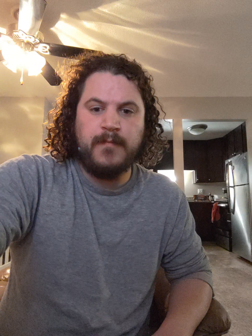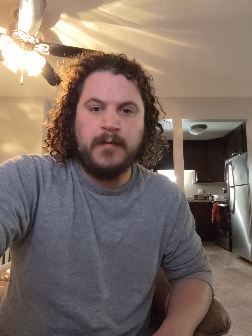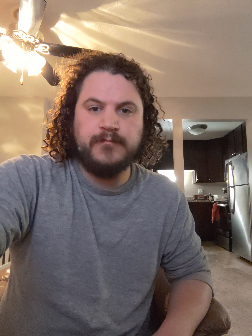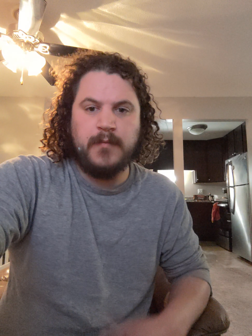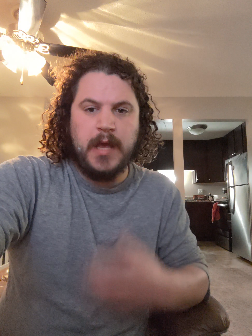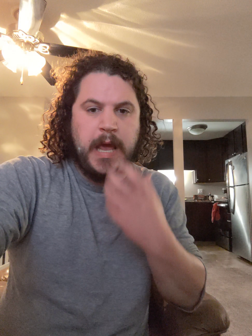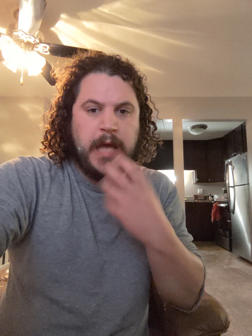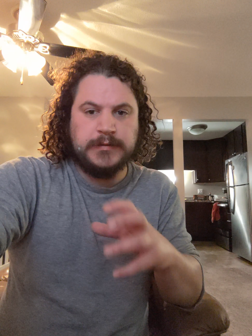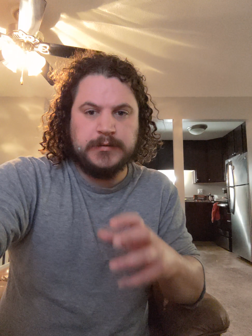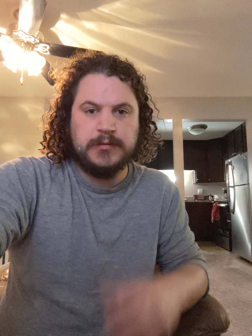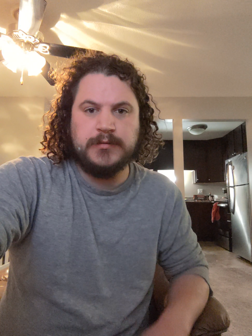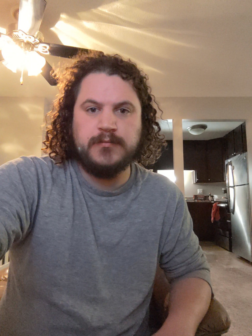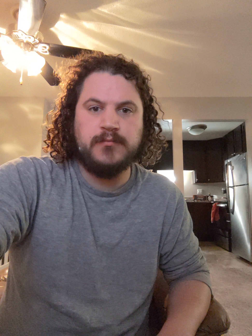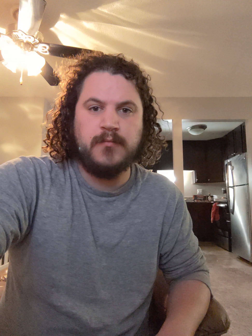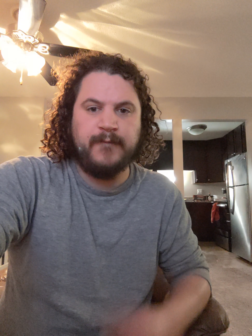hot